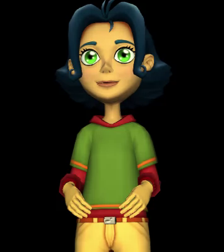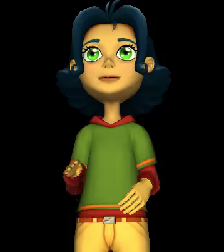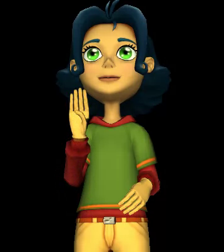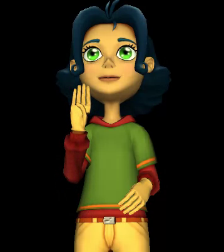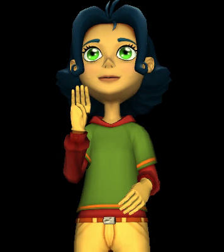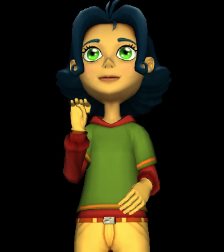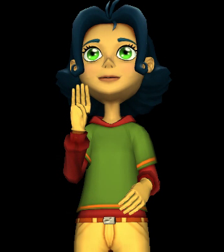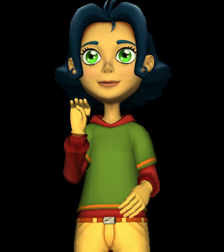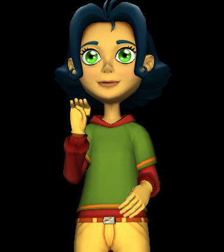أزرق